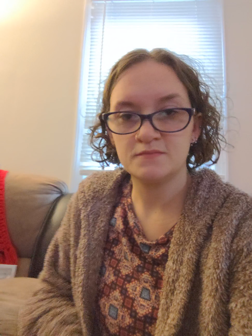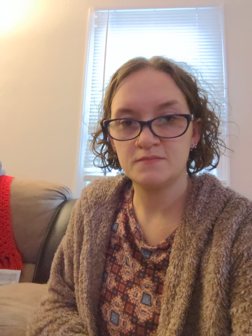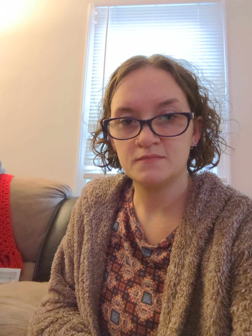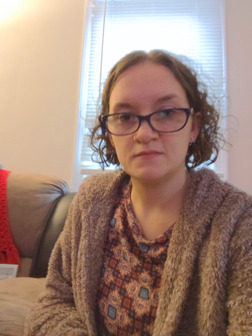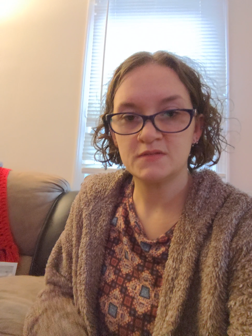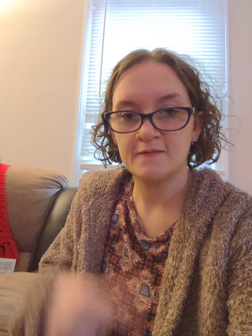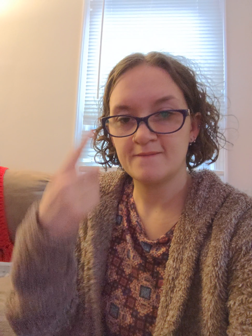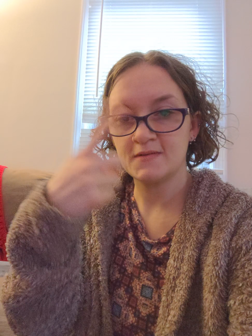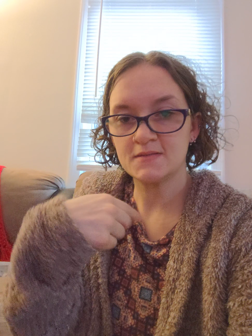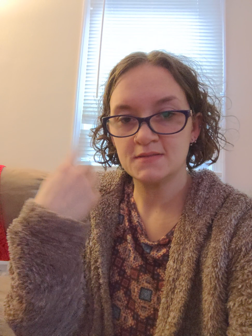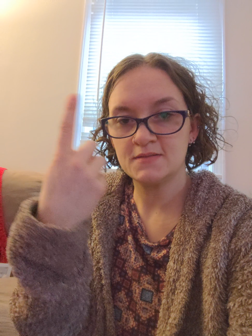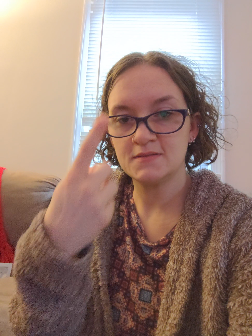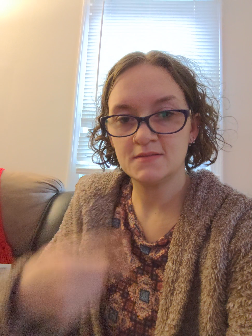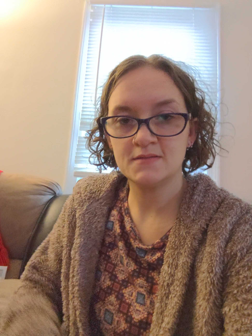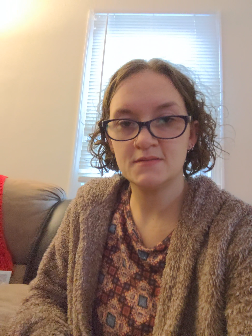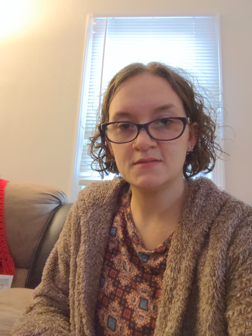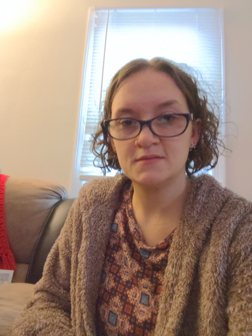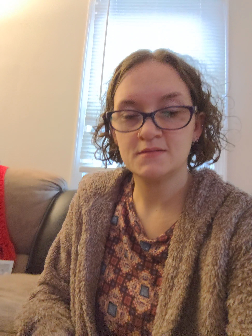face